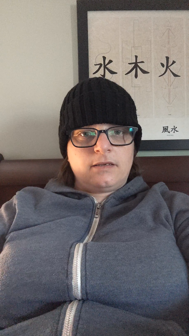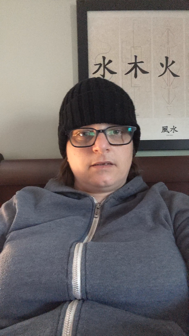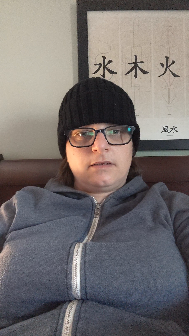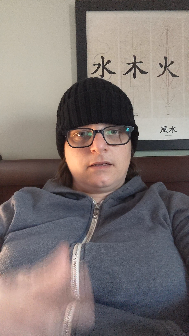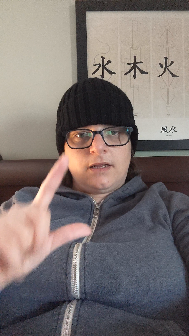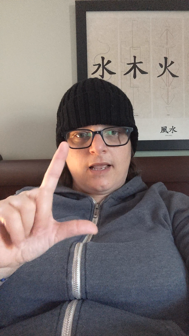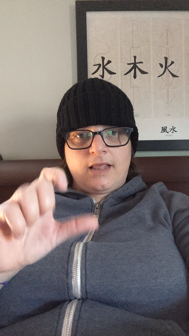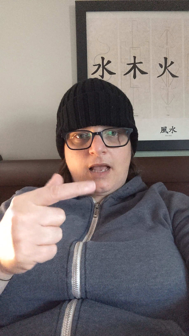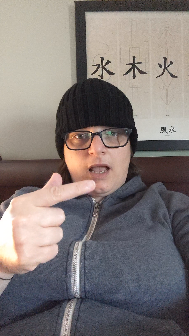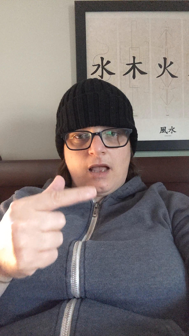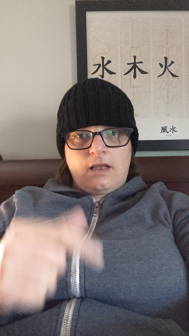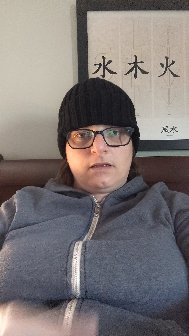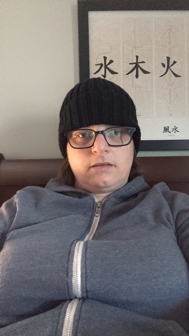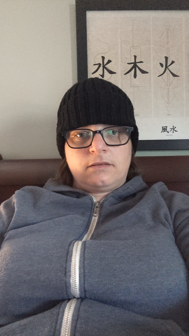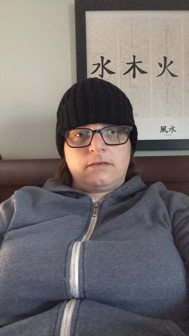leg